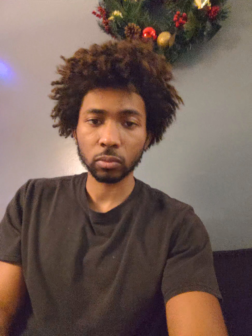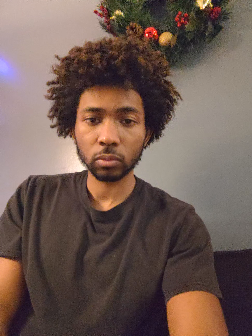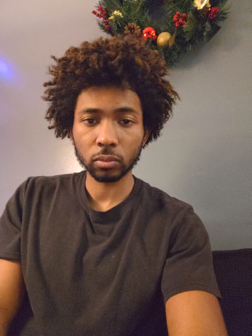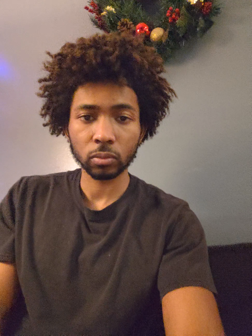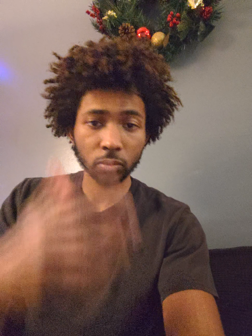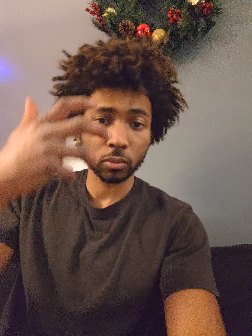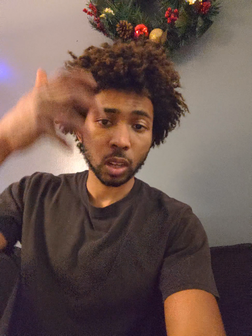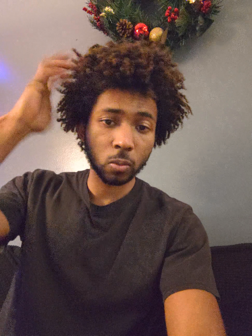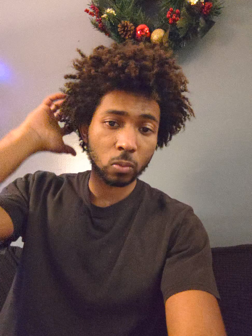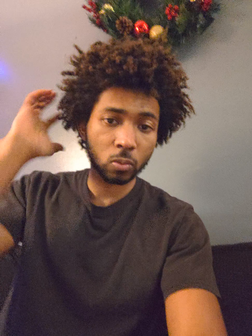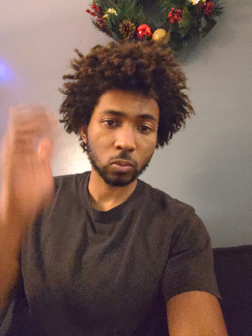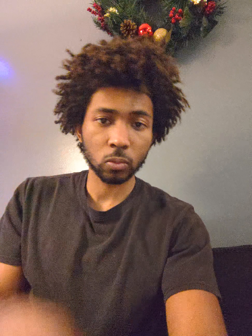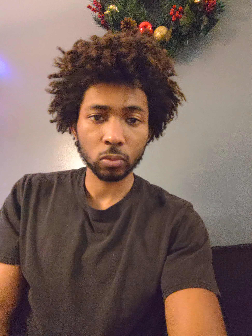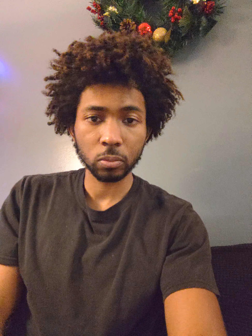lion